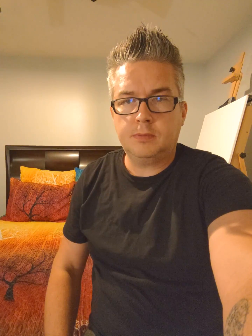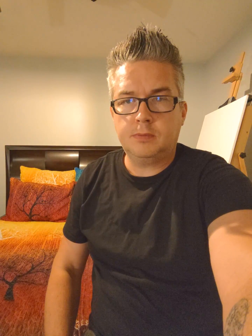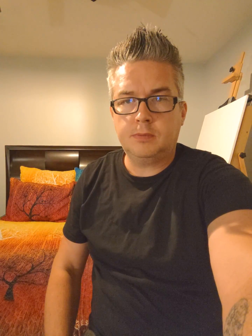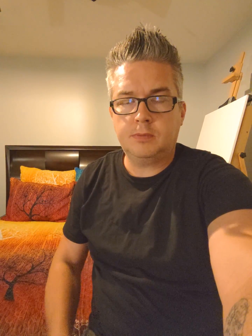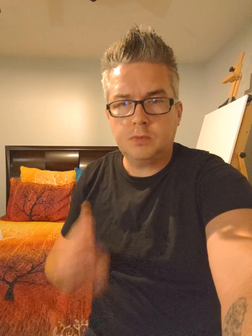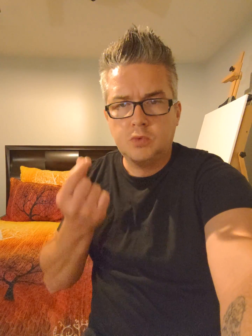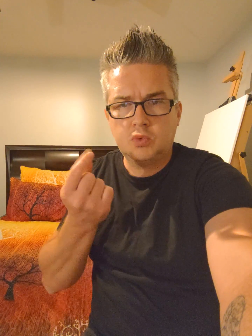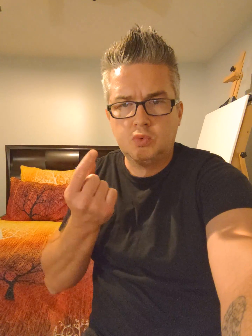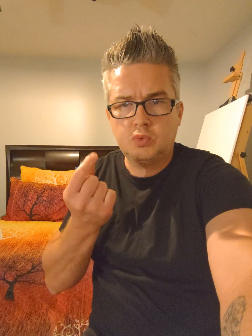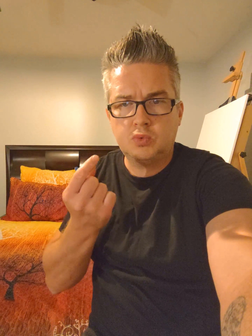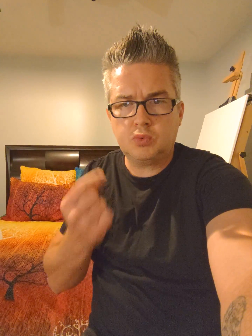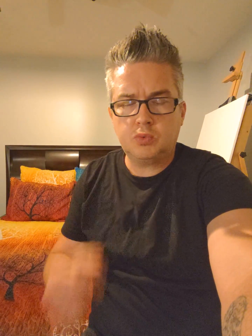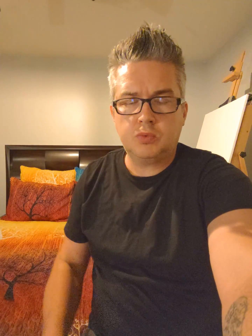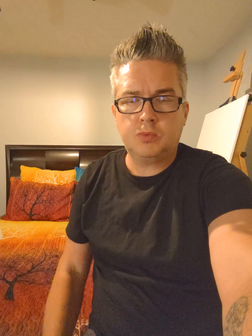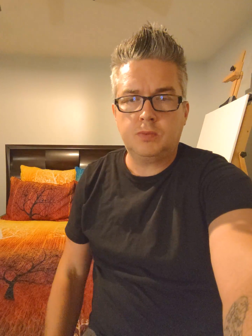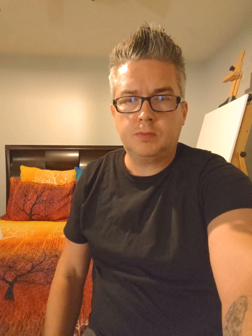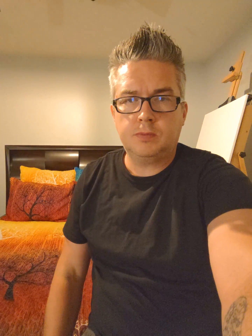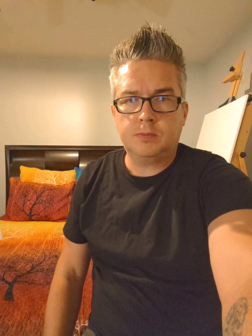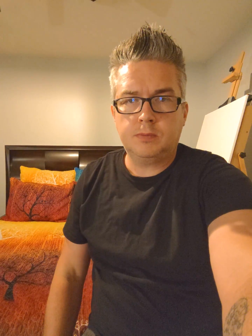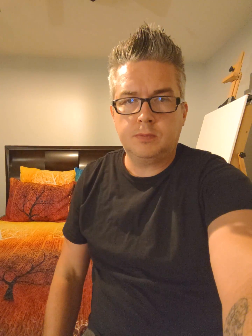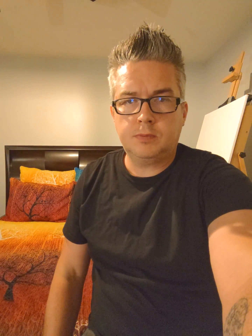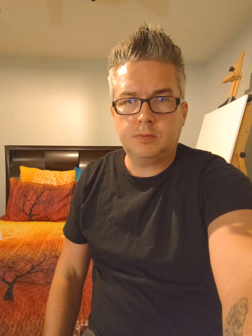do